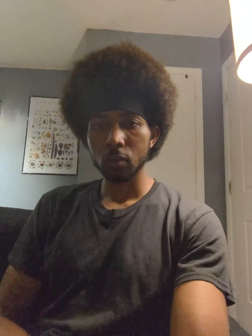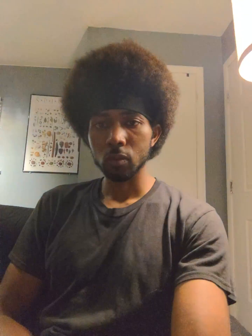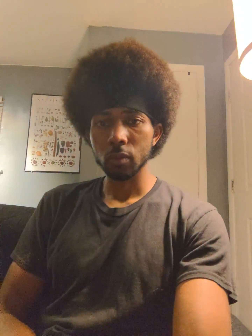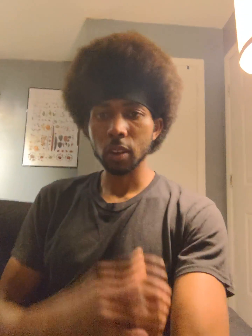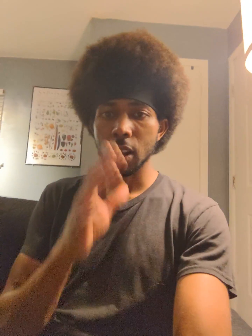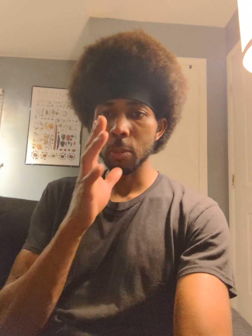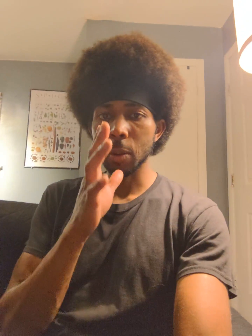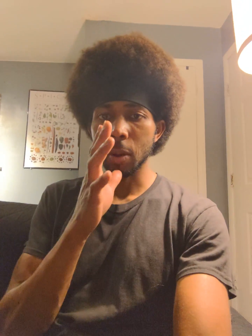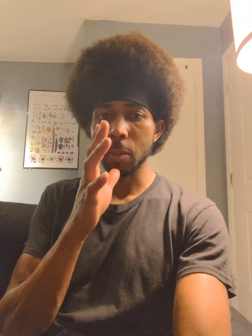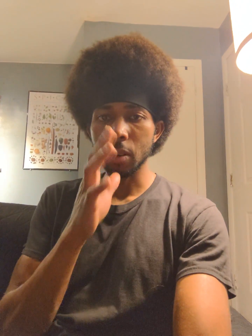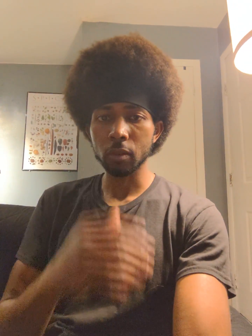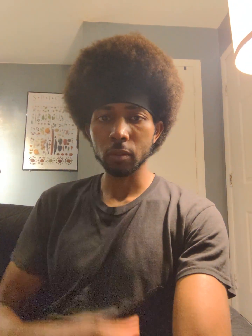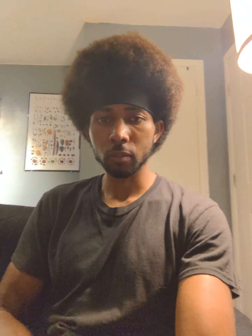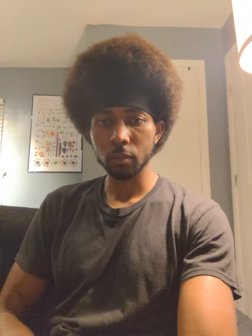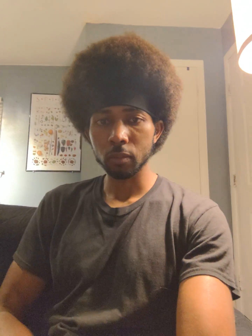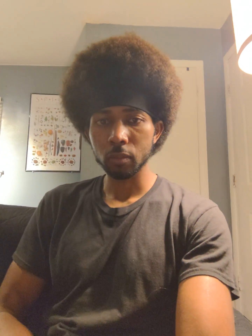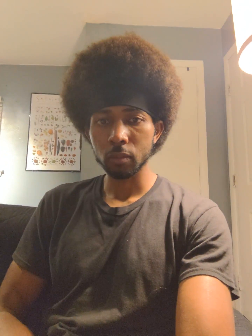mommy